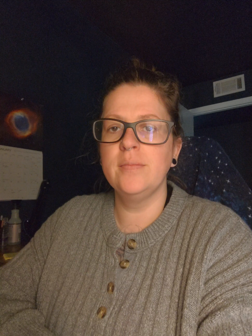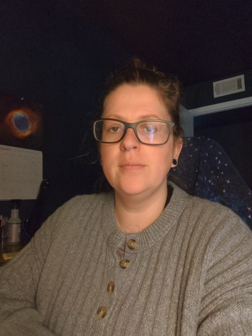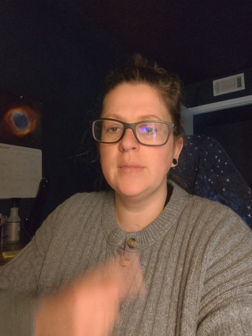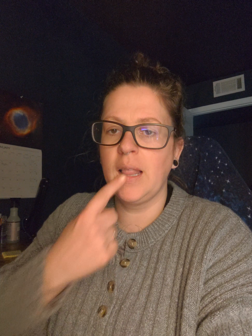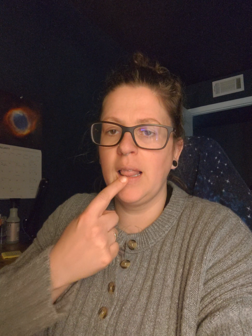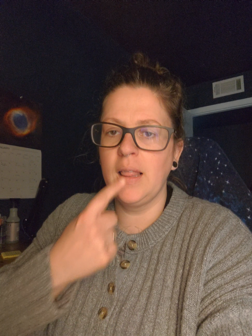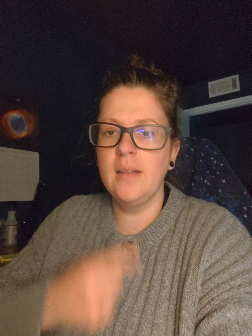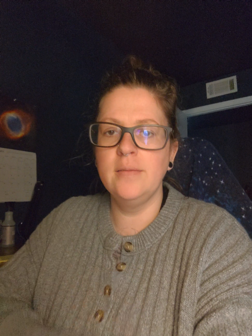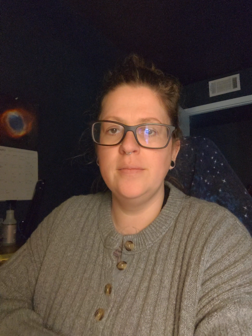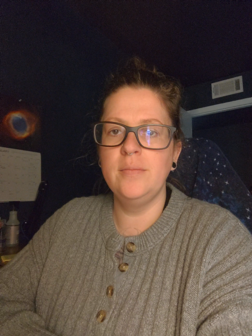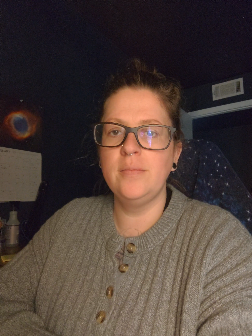tongue